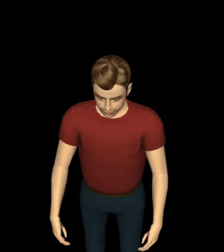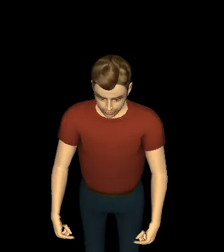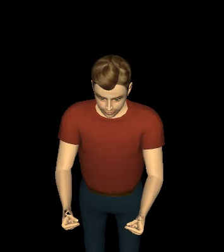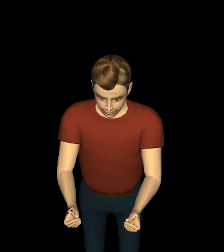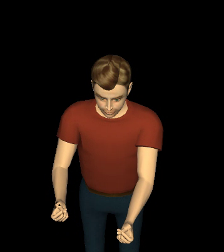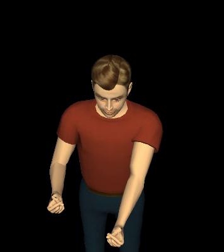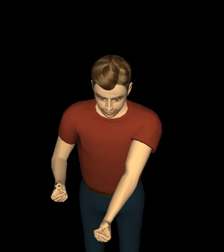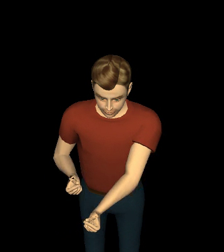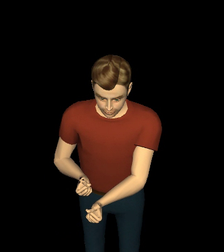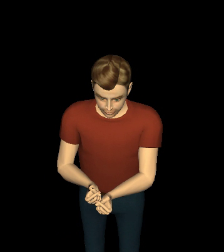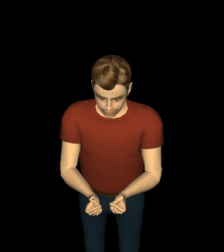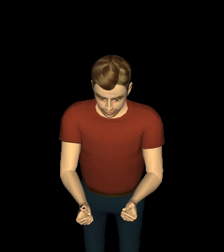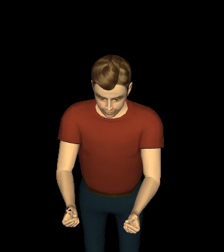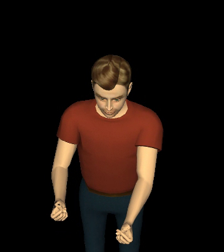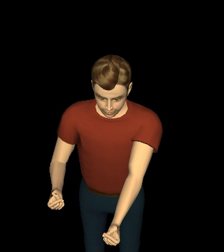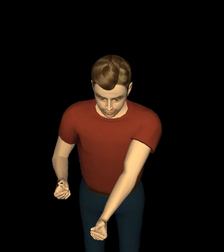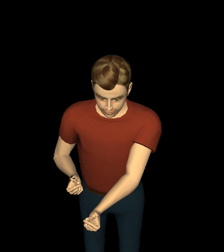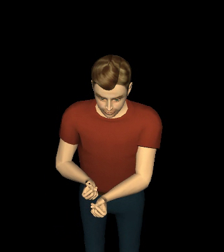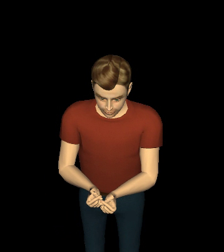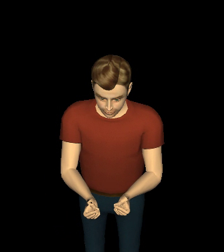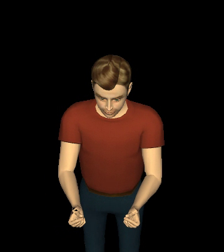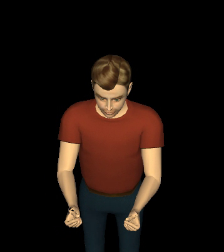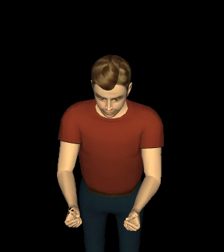اقتصاد